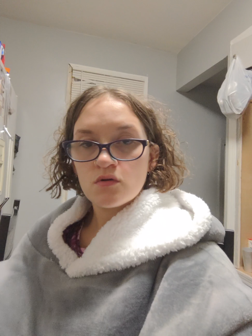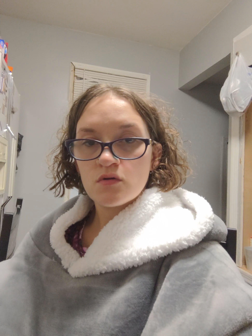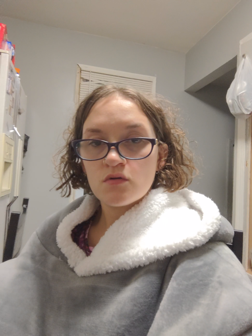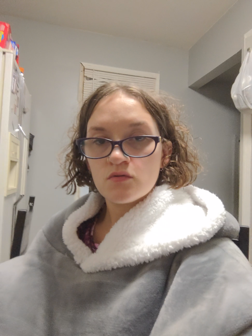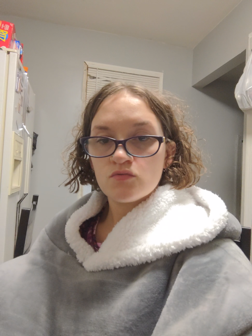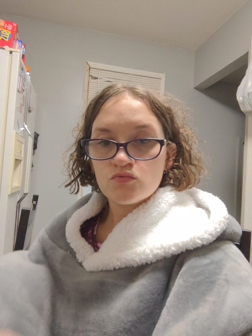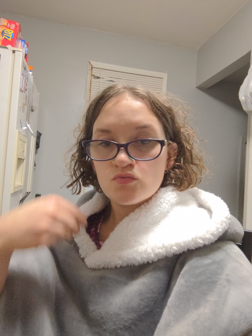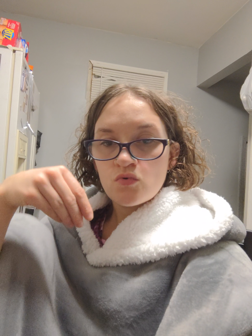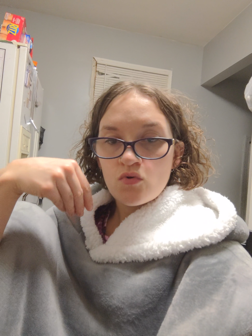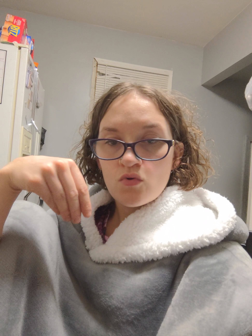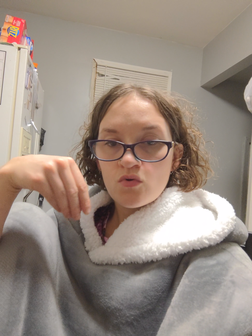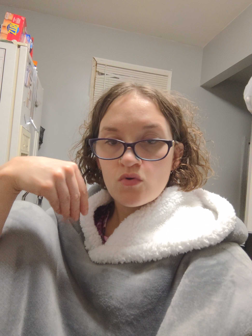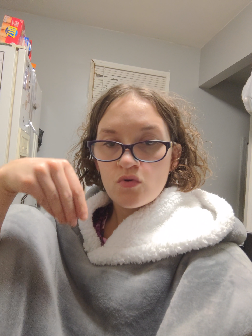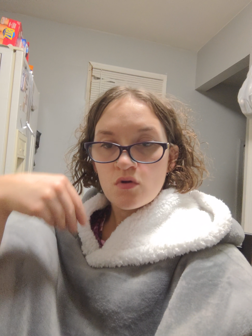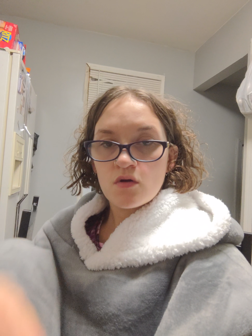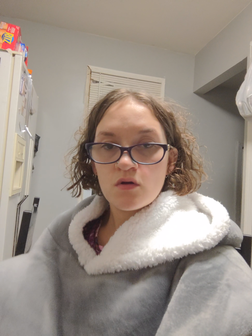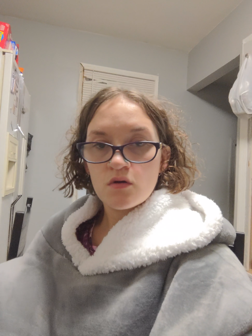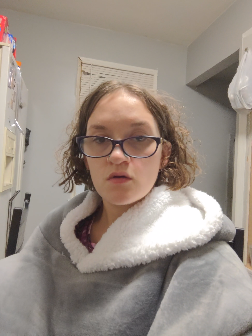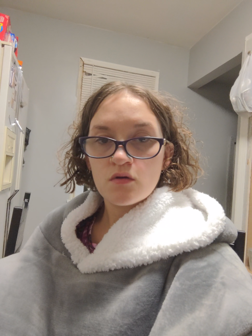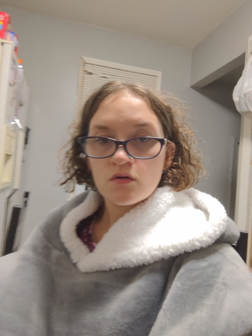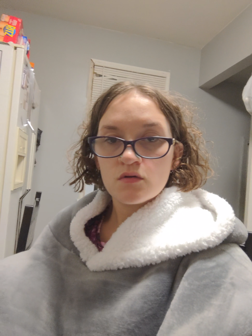store